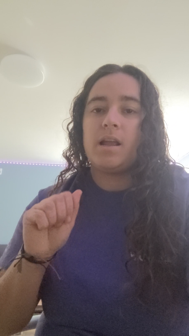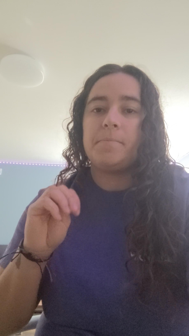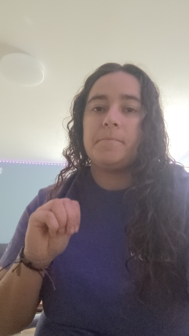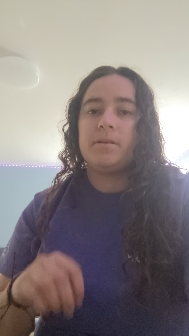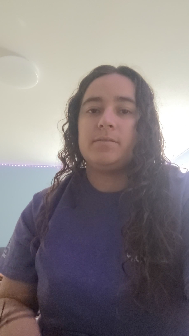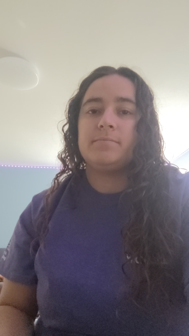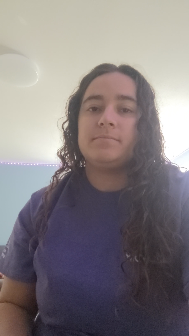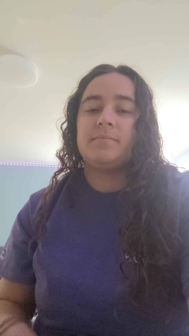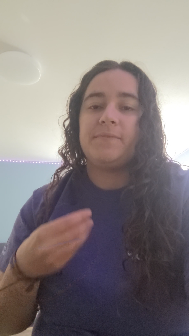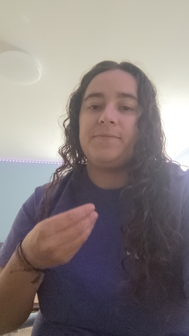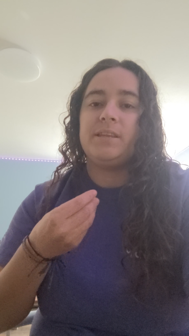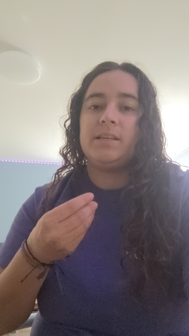feed